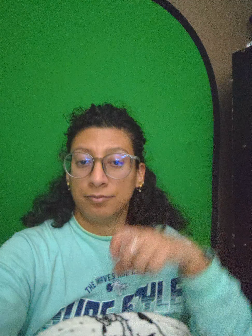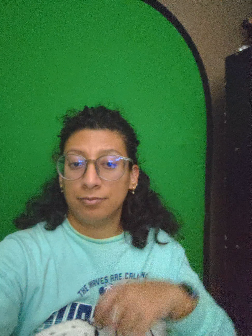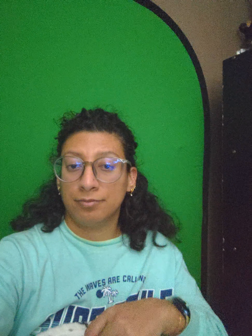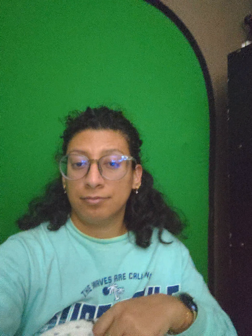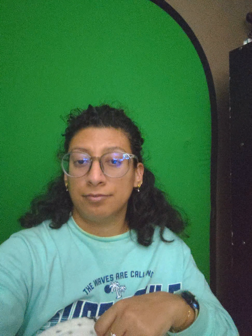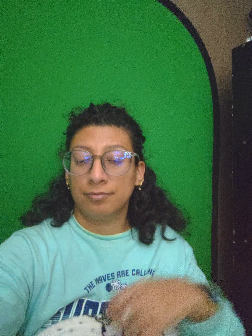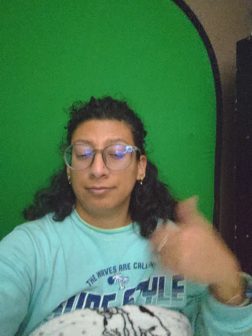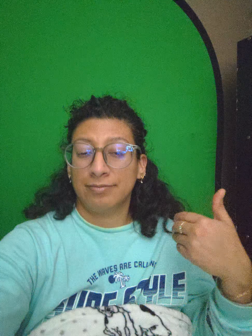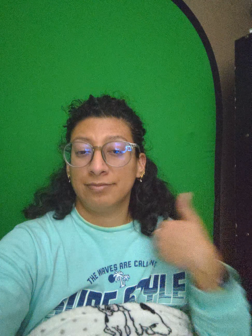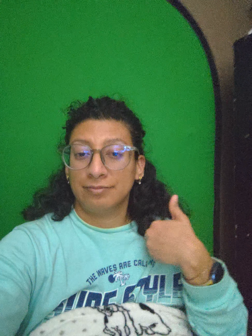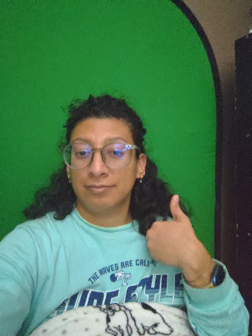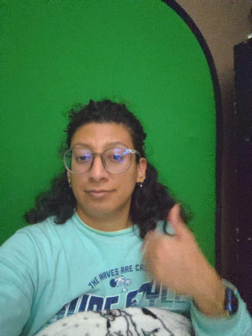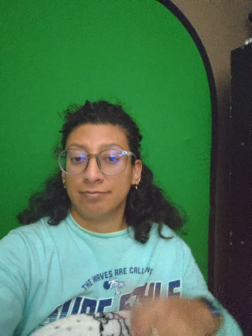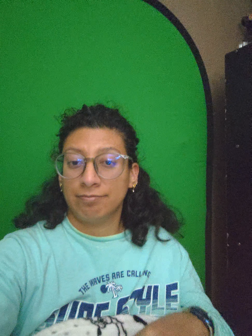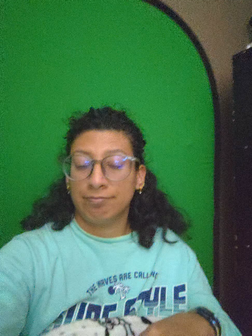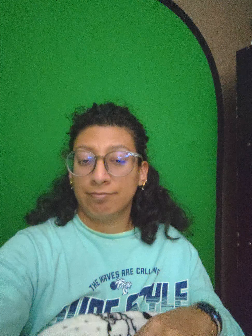have